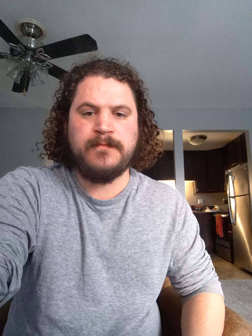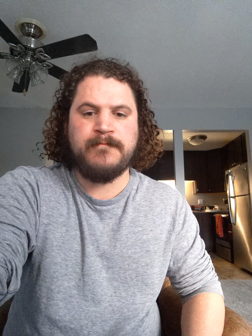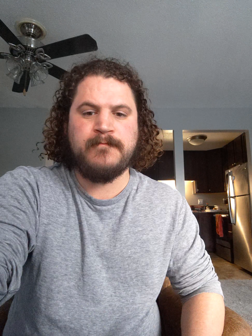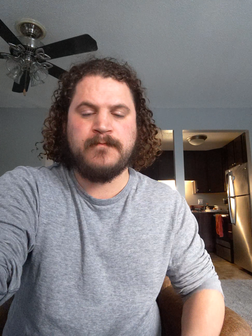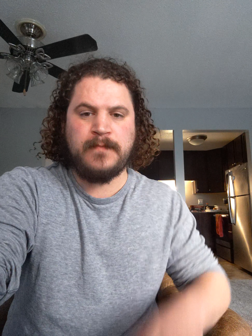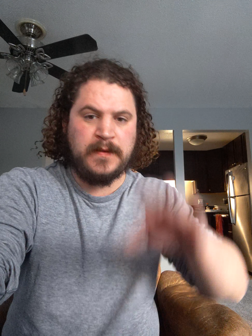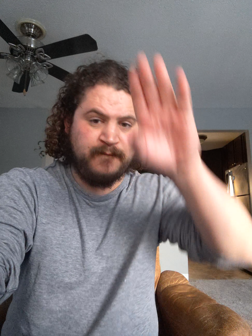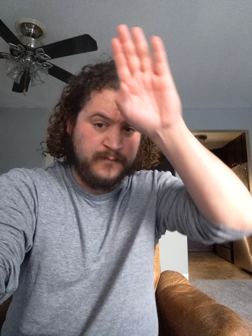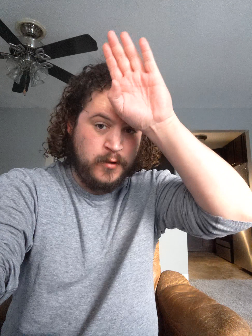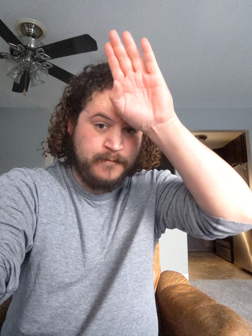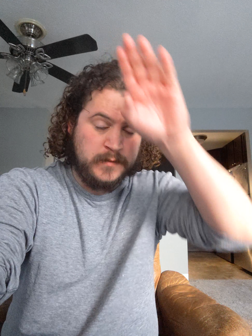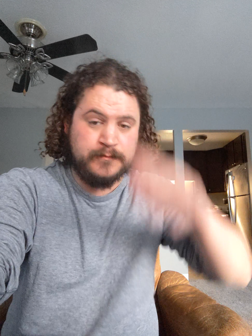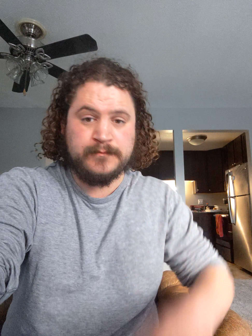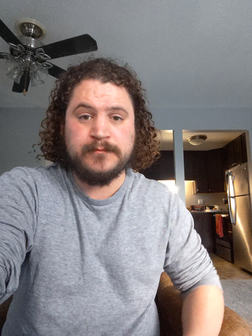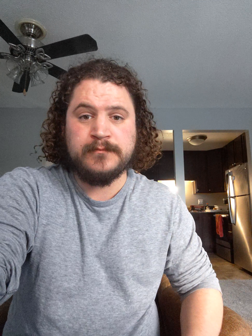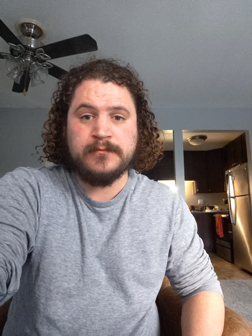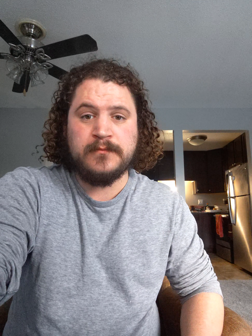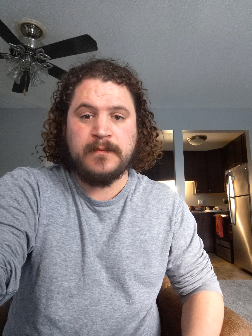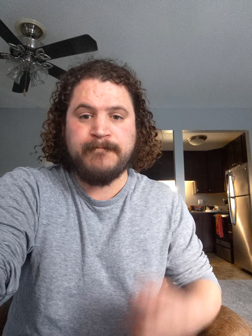fireman